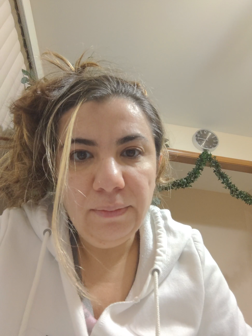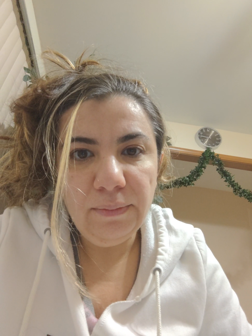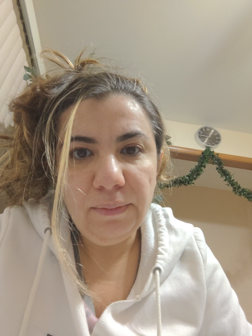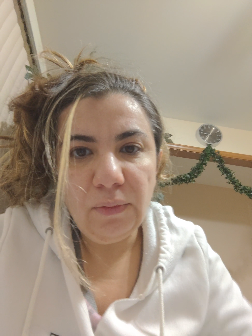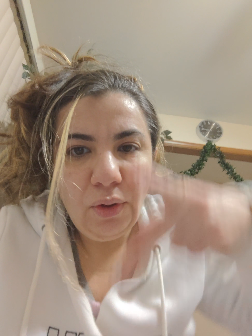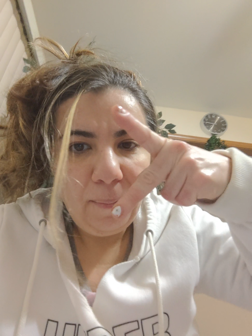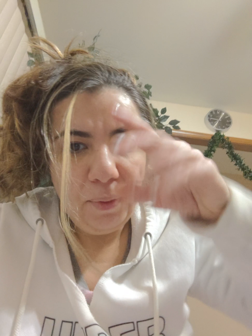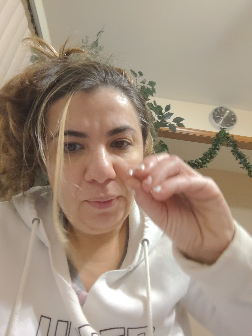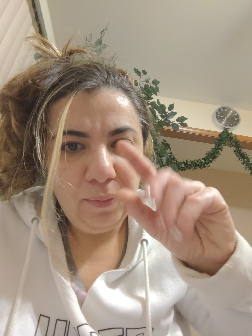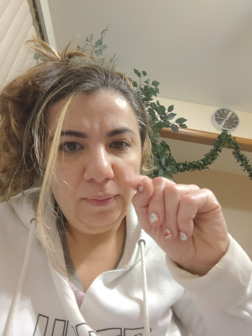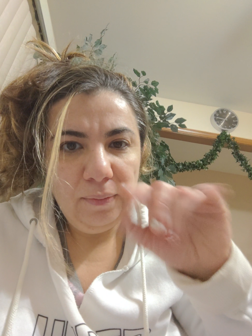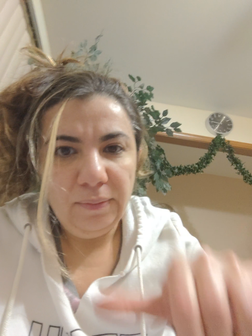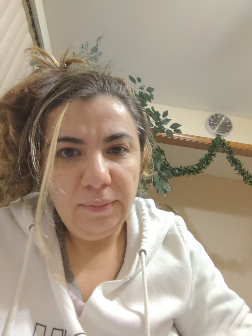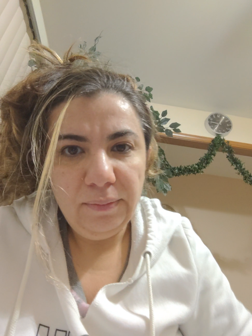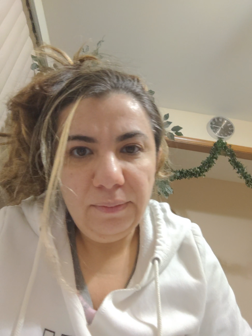potty